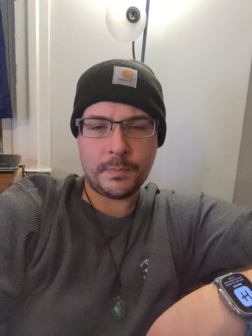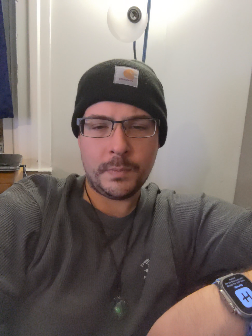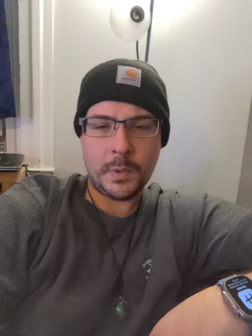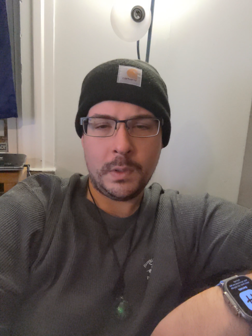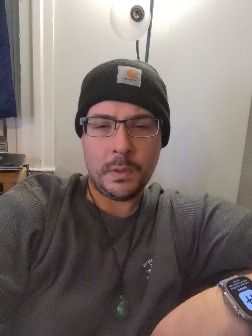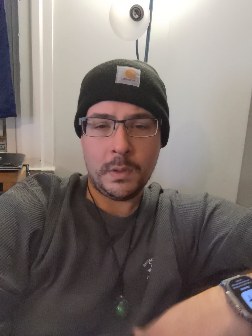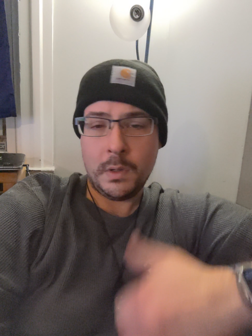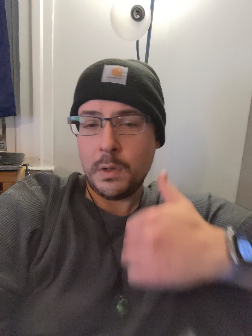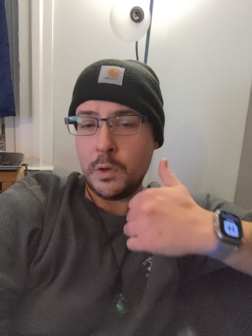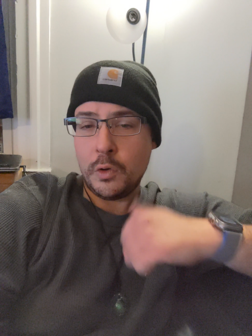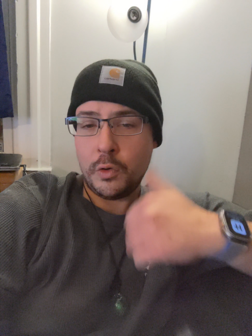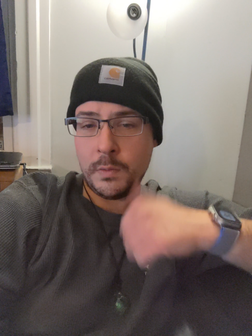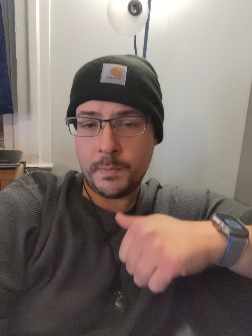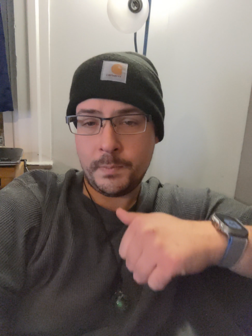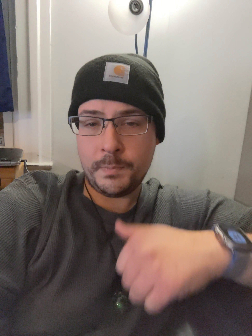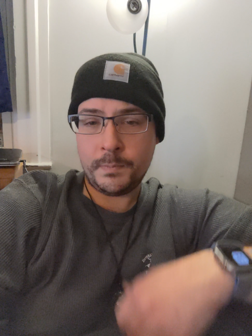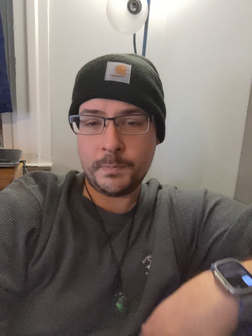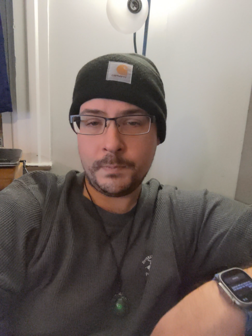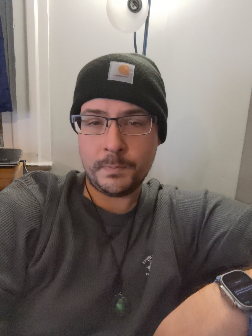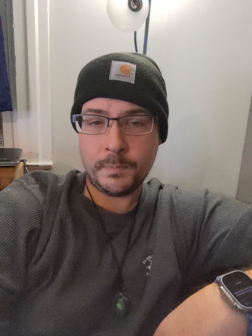girl